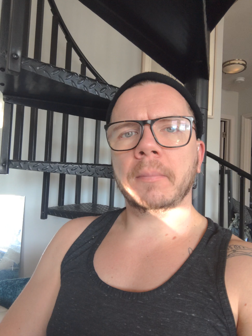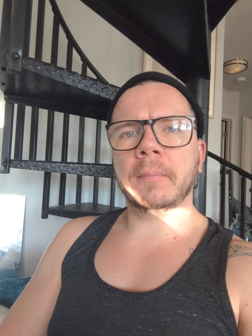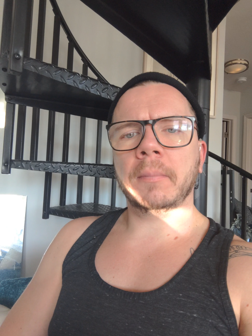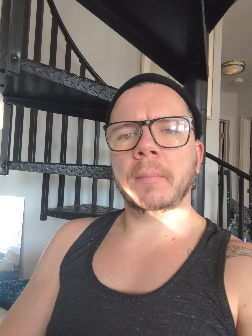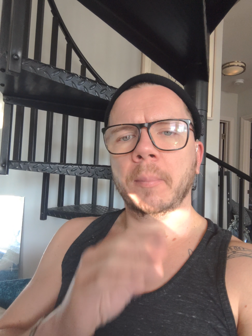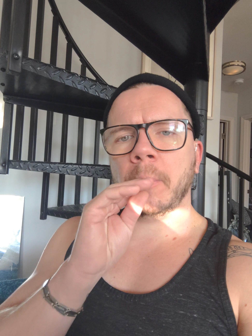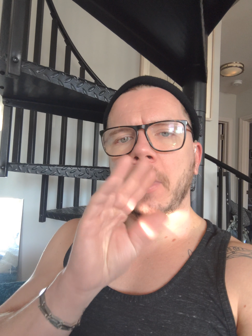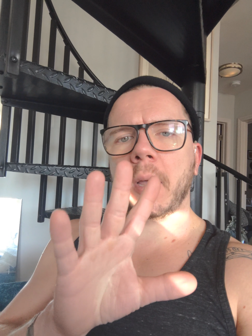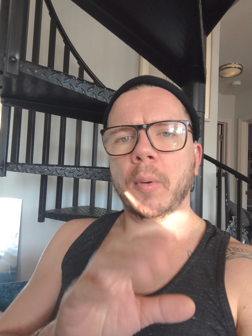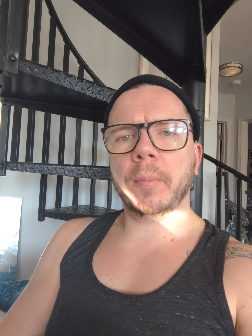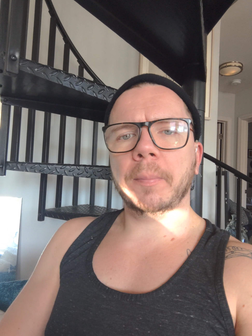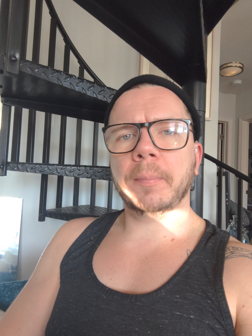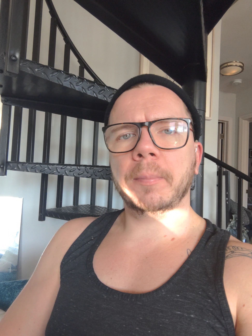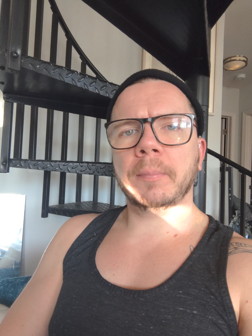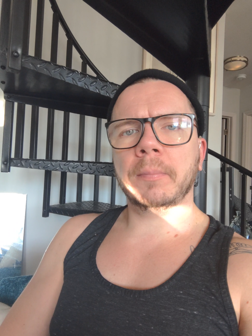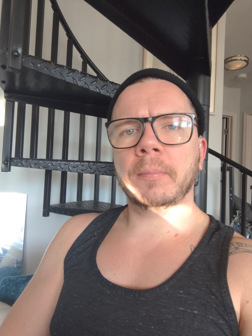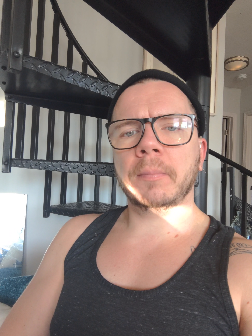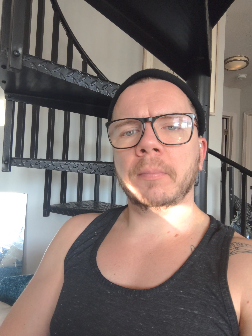blow